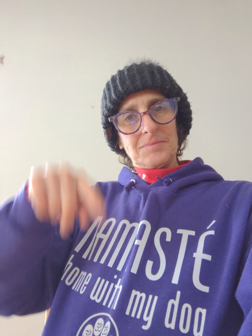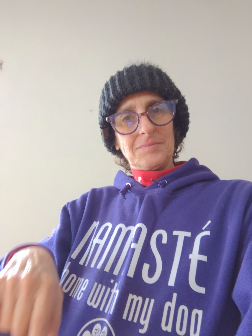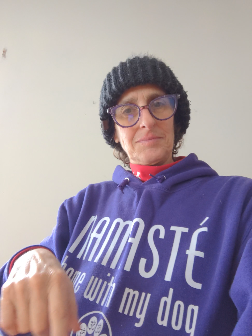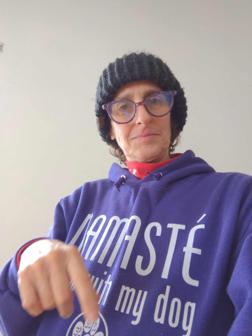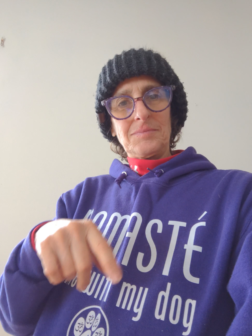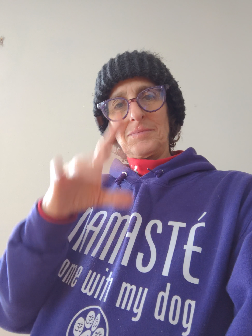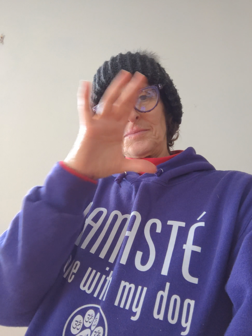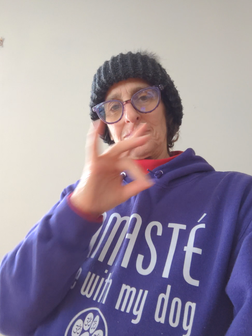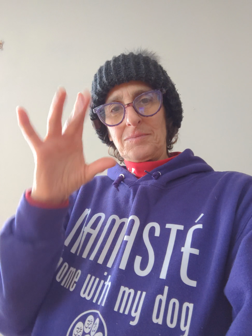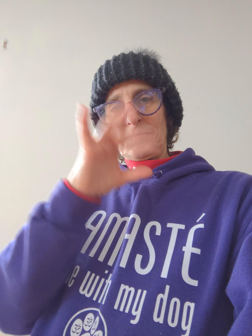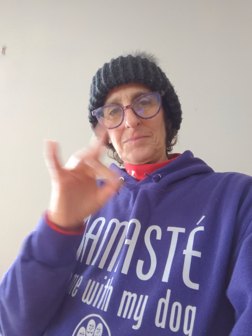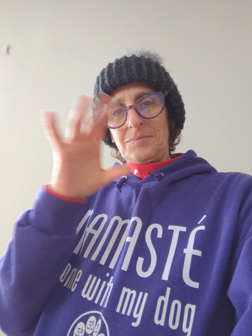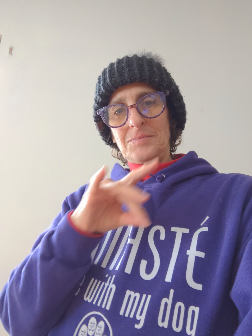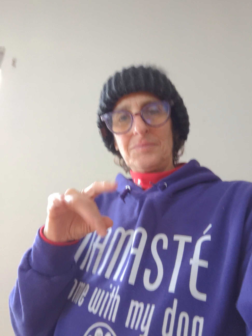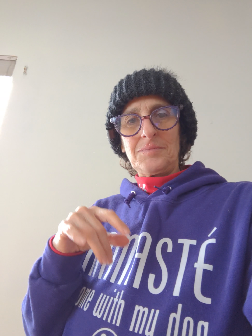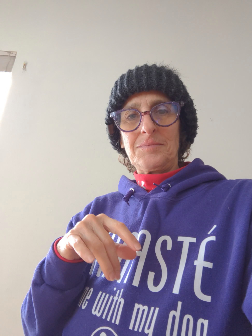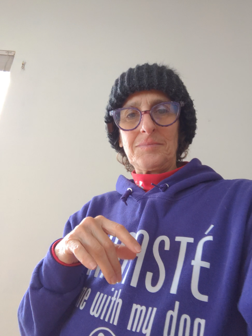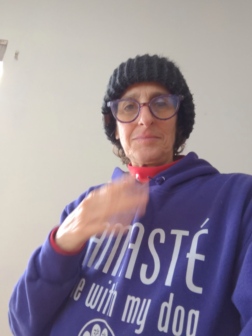story